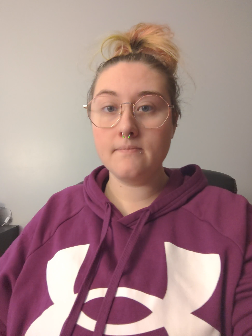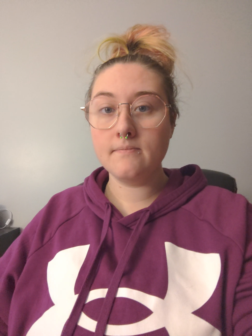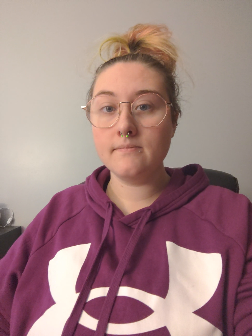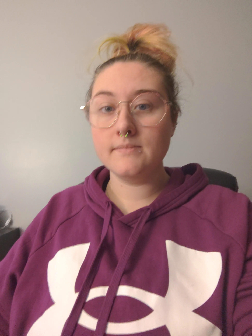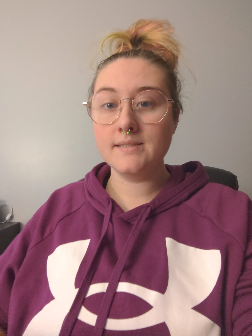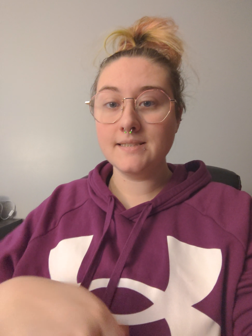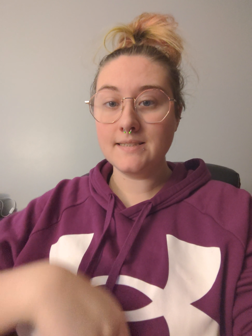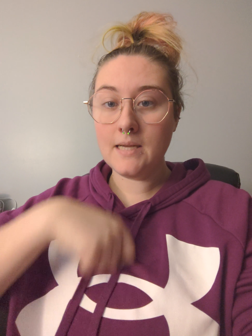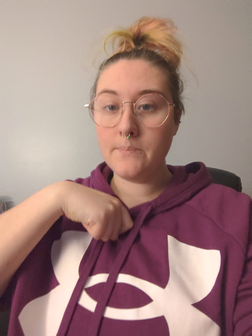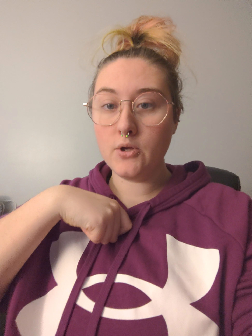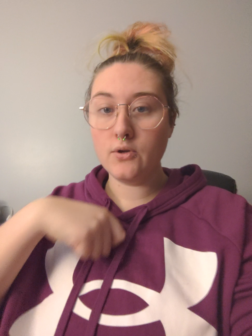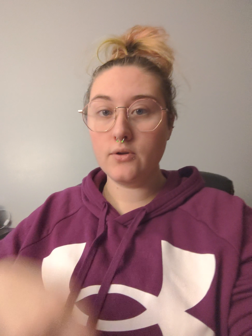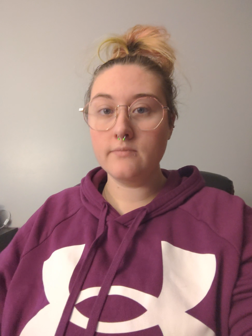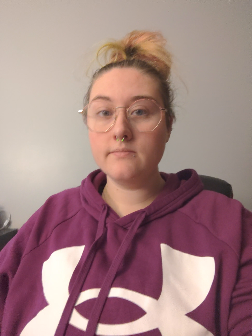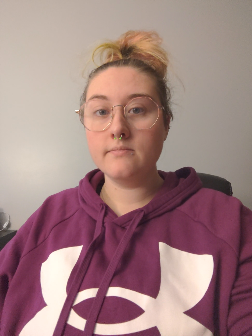zipper